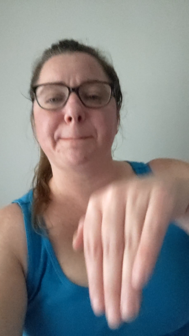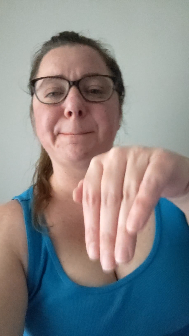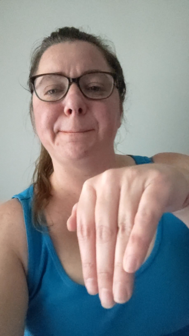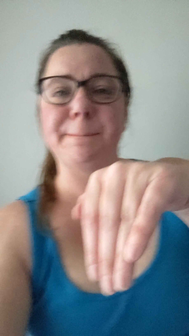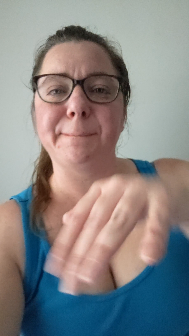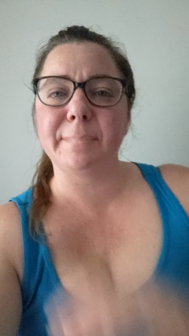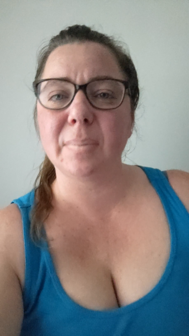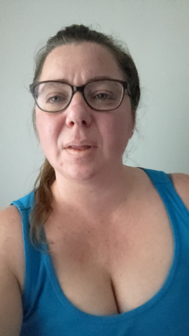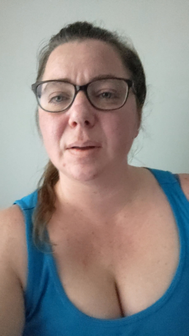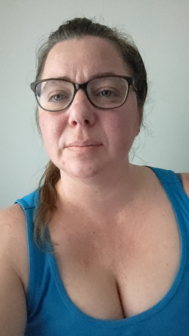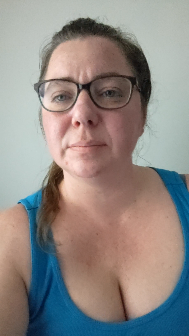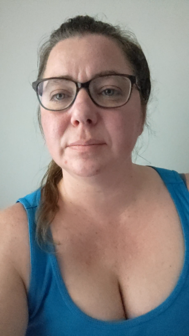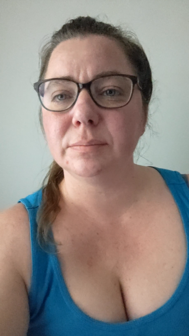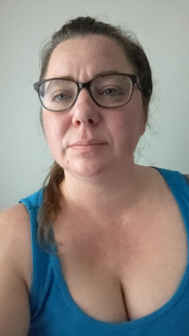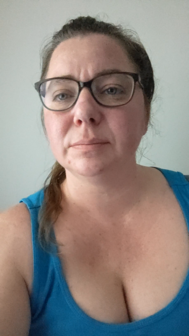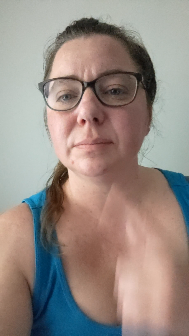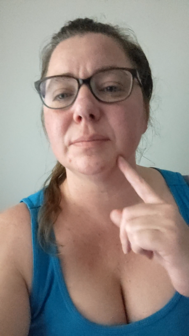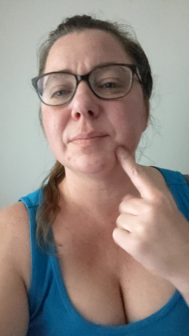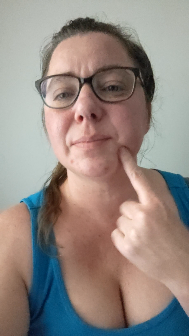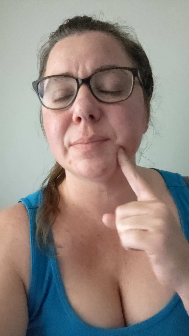candy